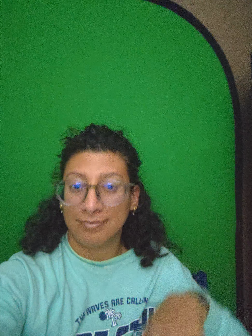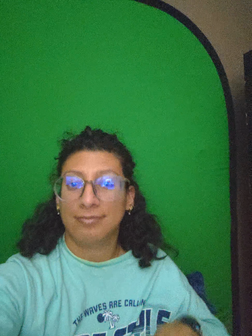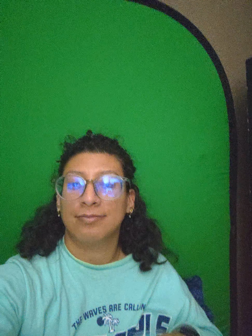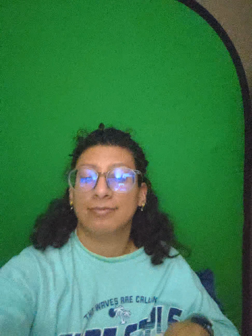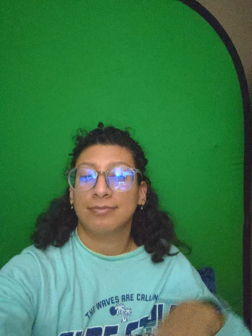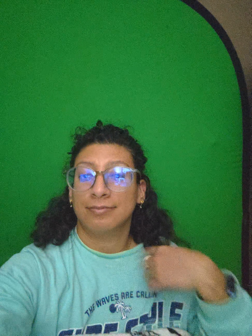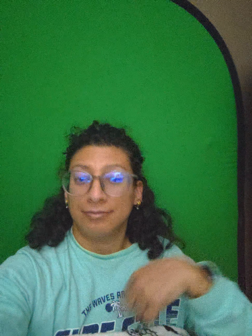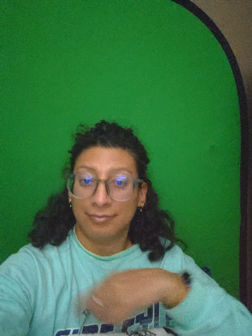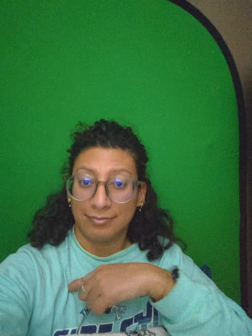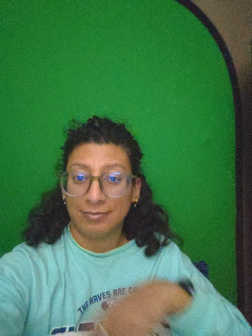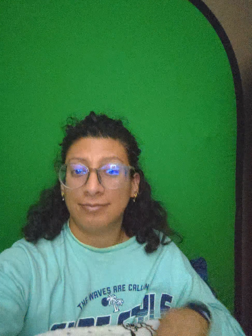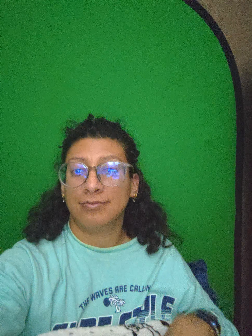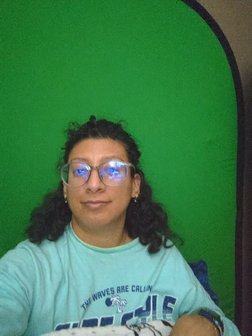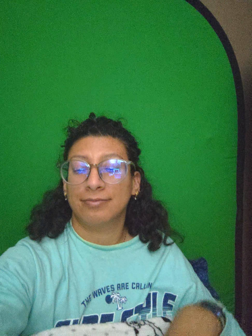we